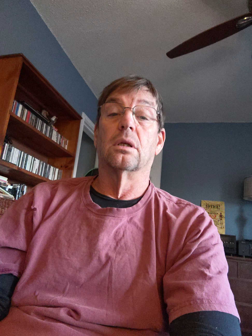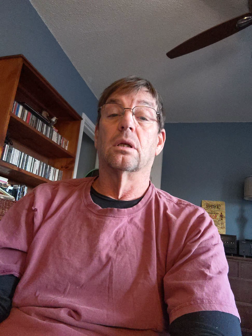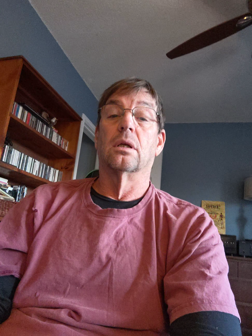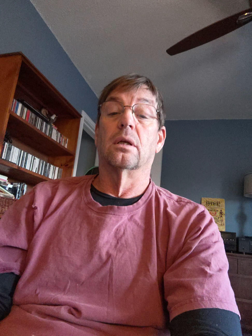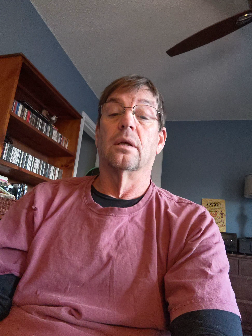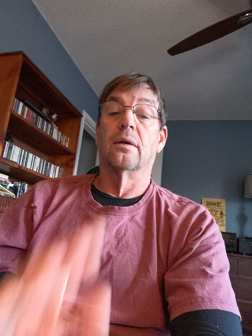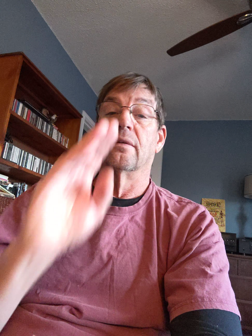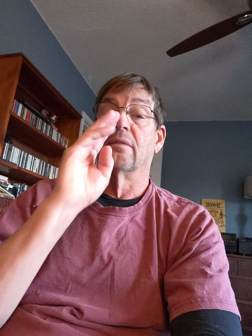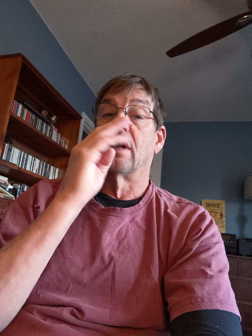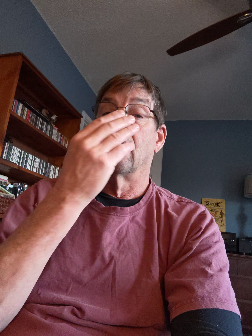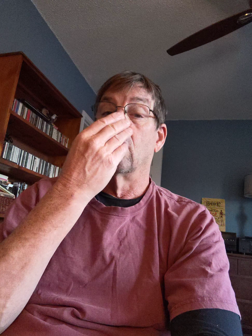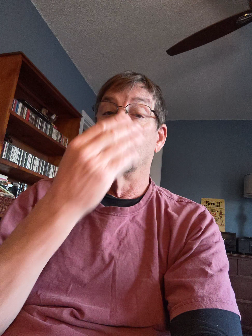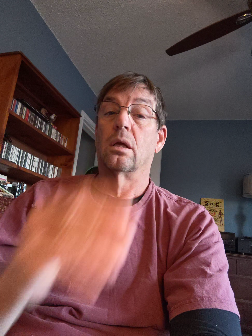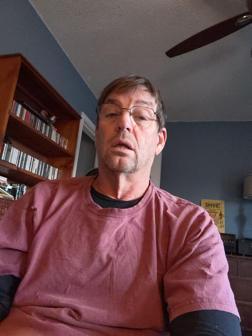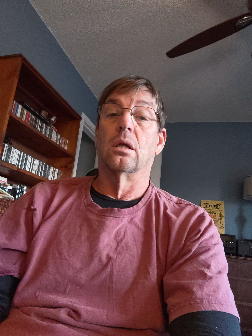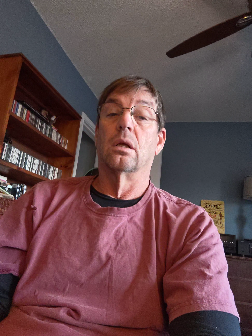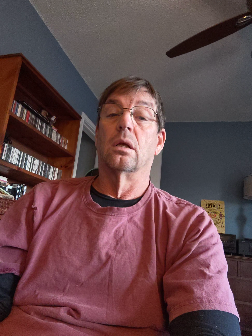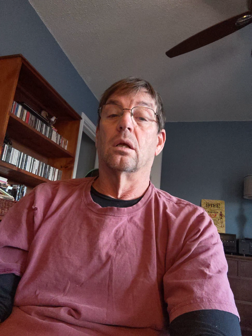flower